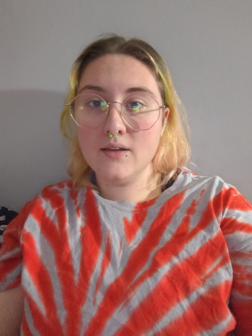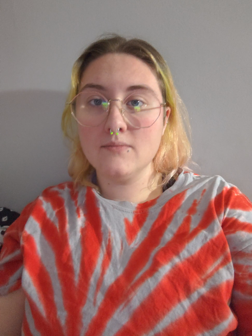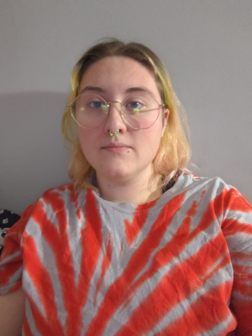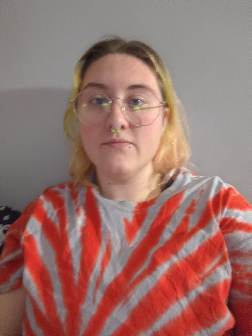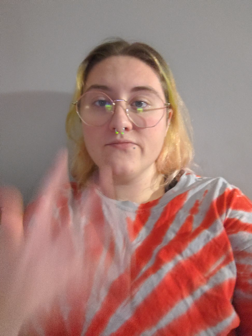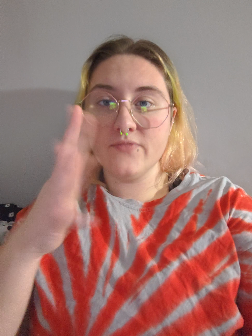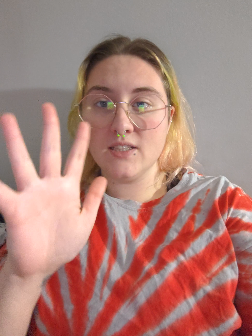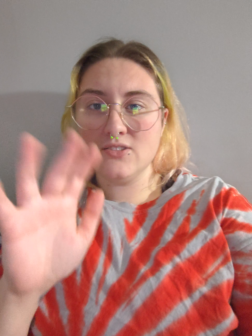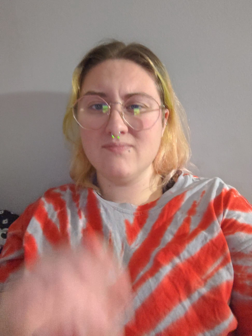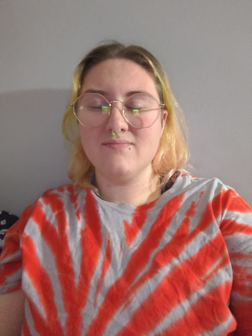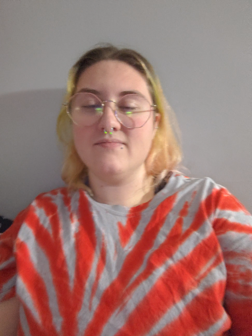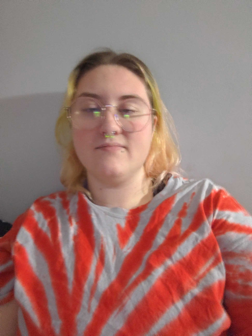fish